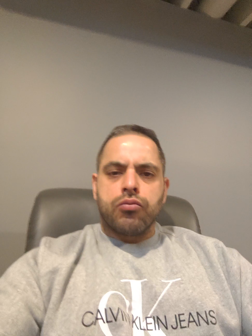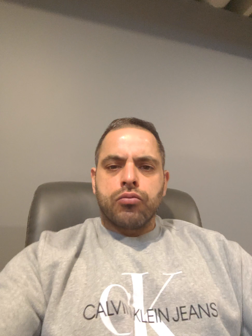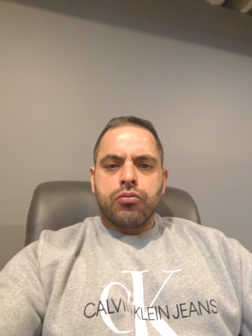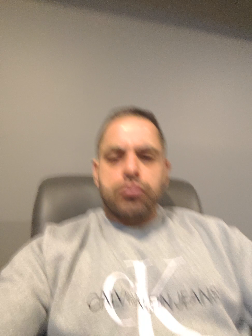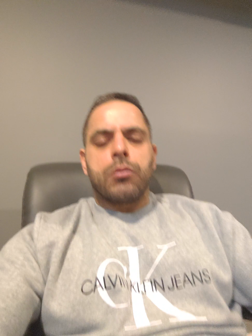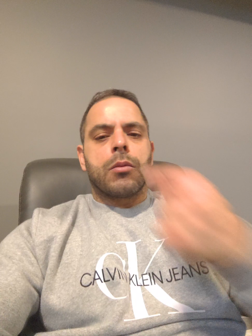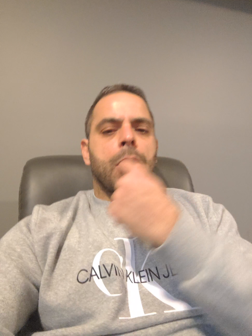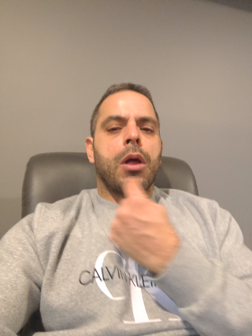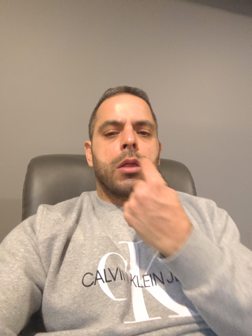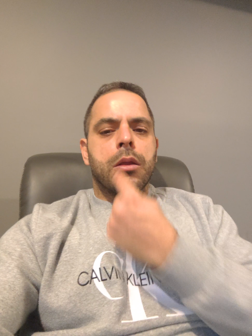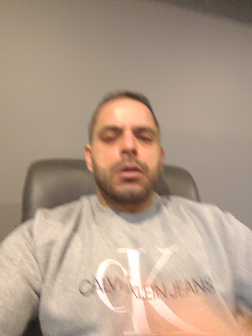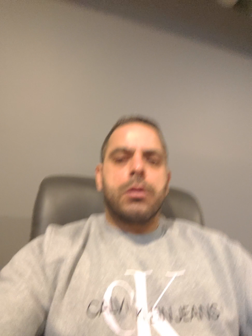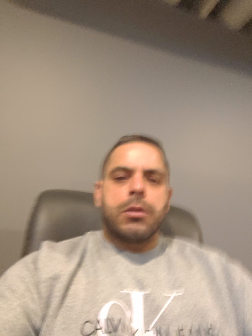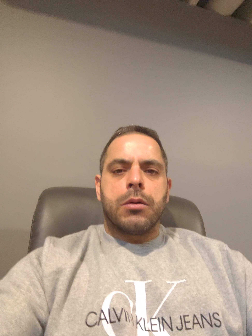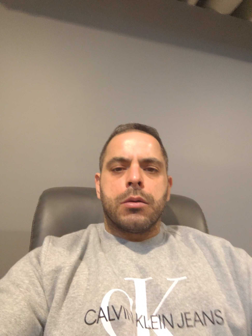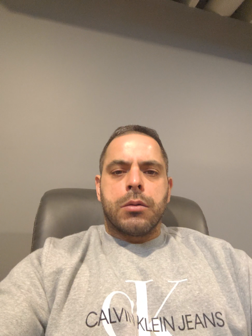mouth